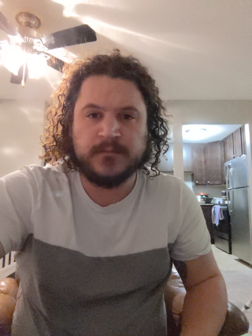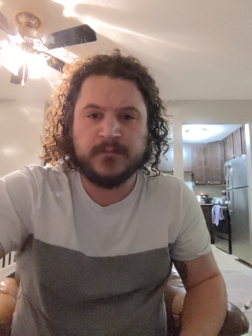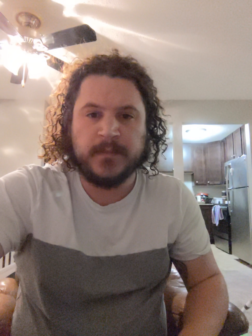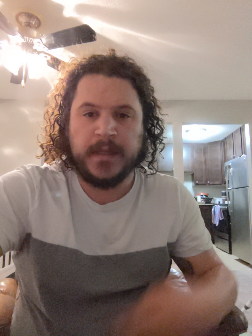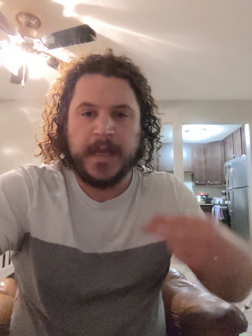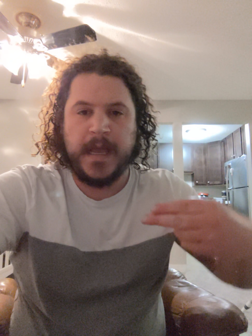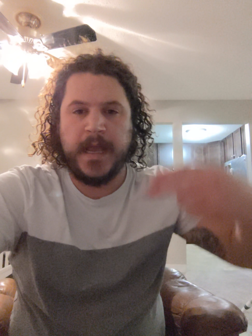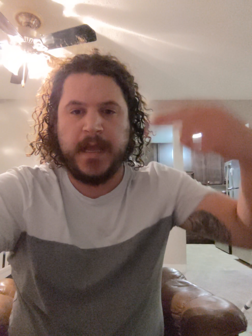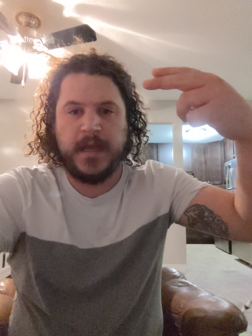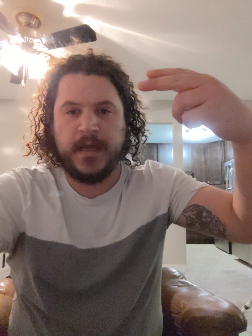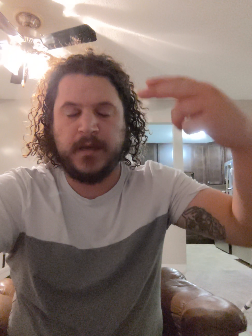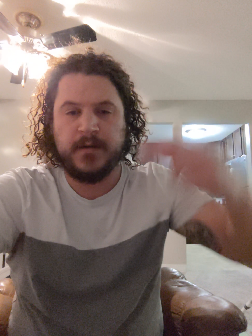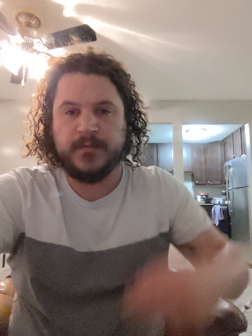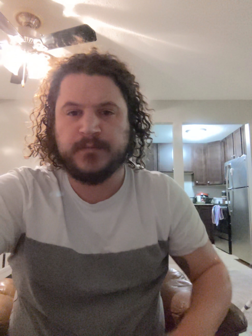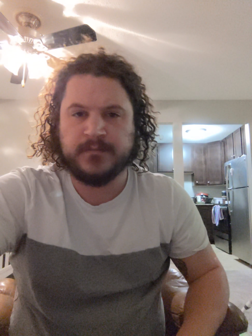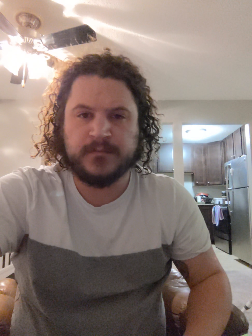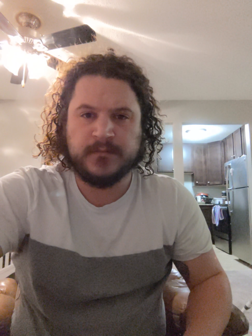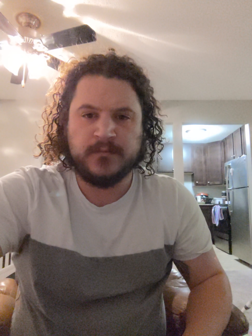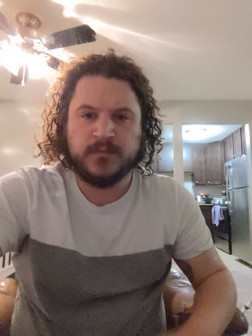high